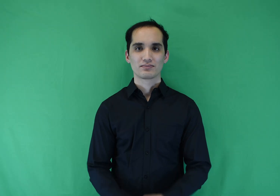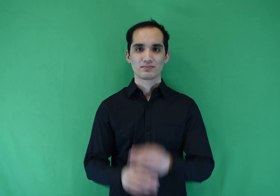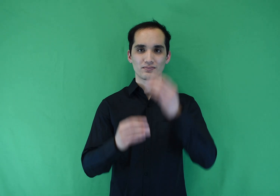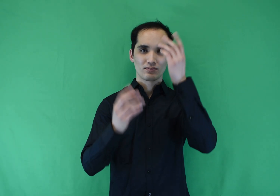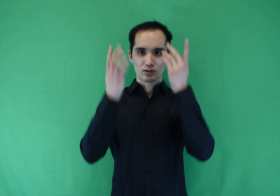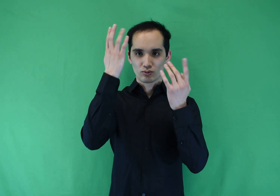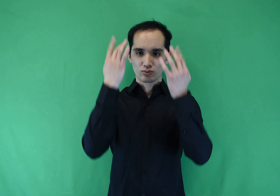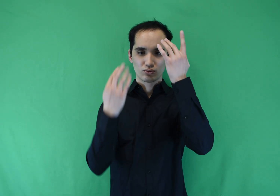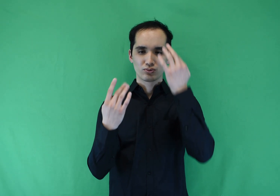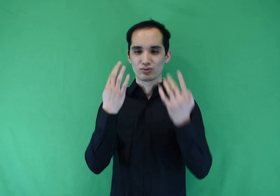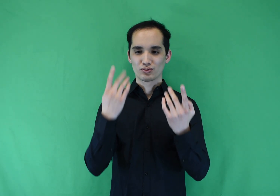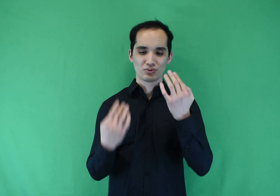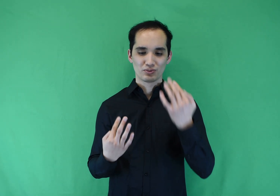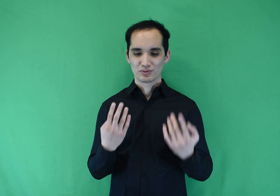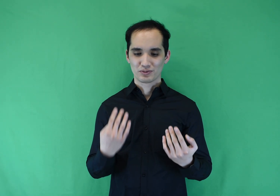fuego